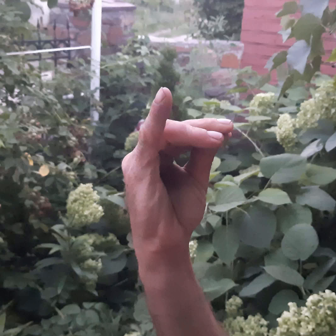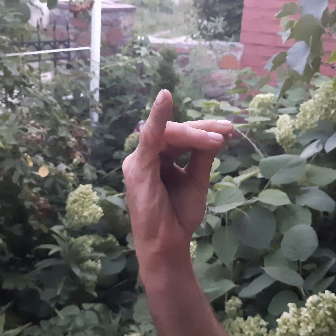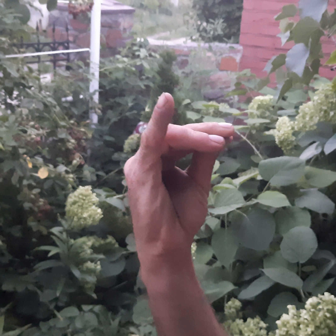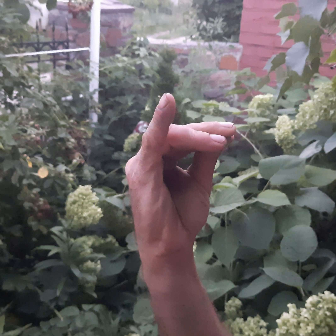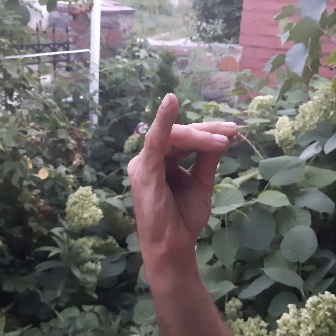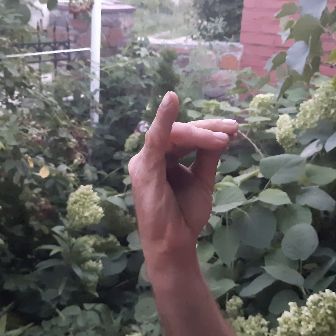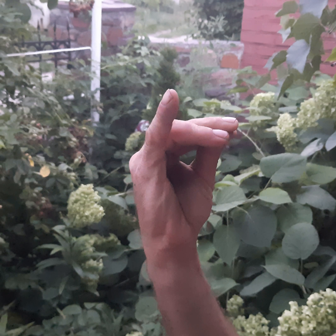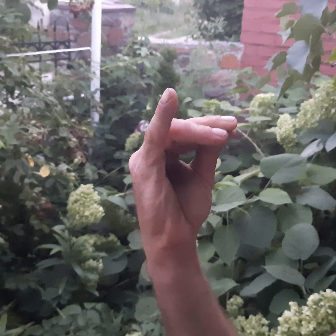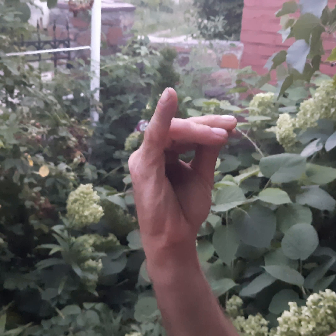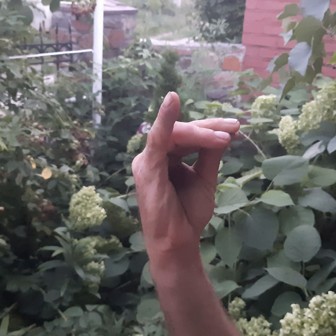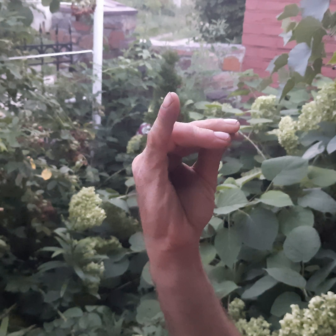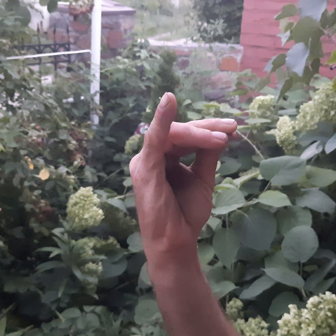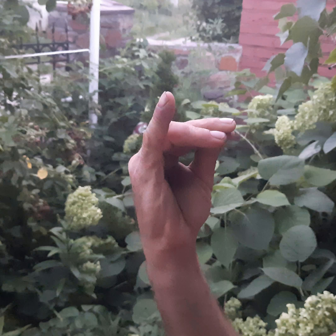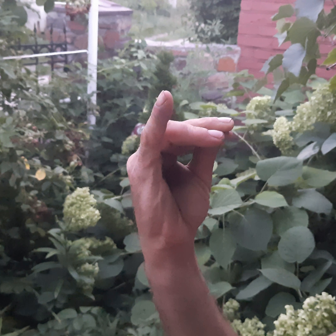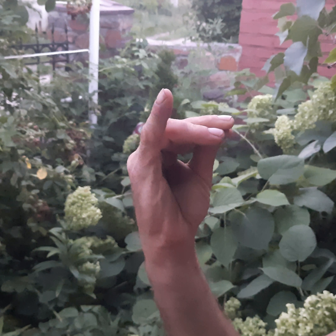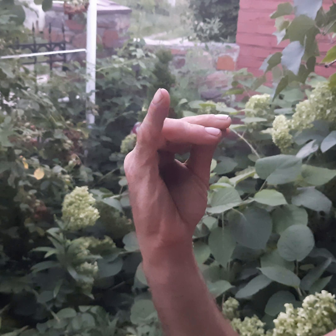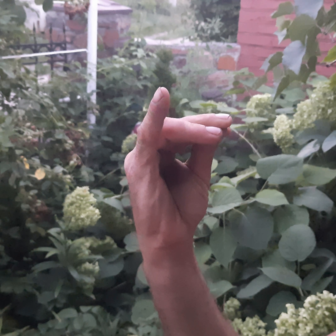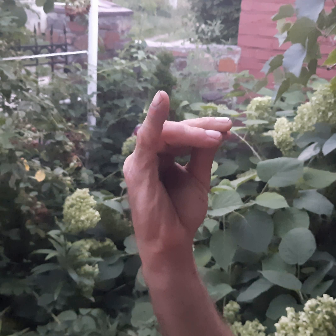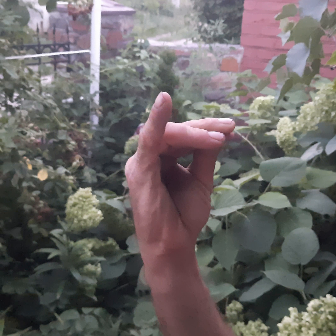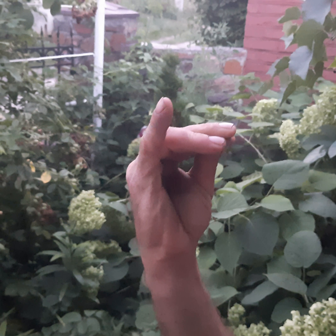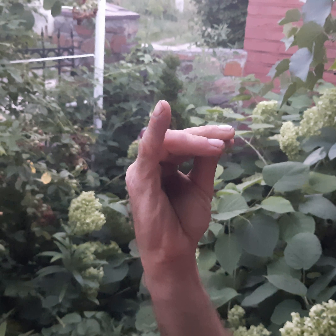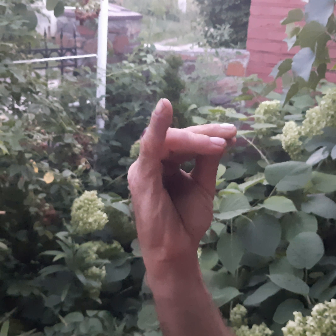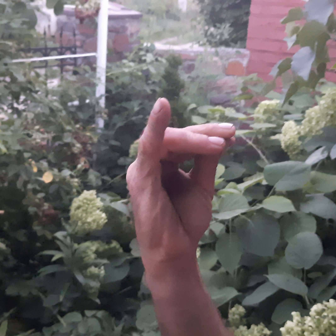Ю